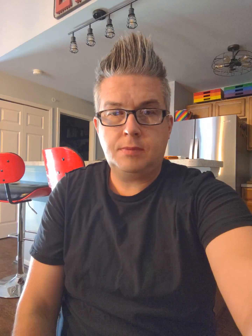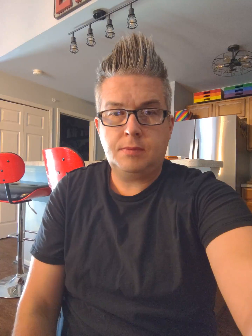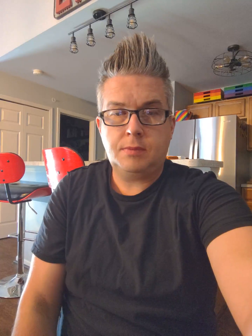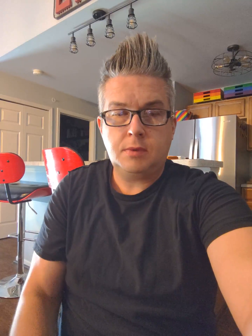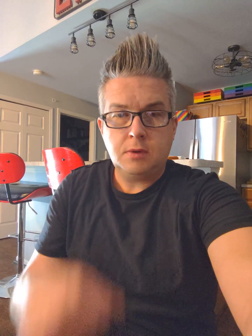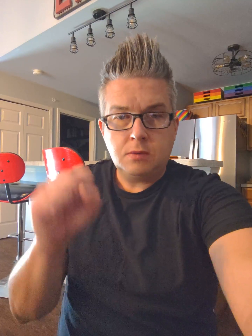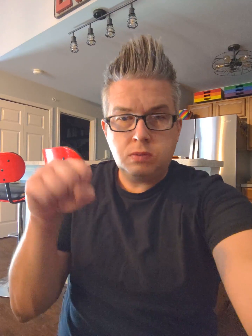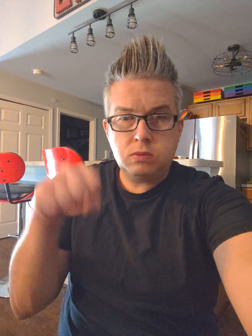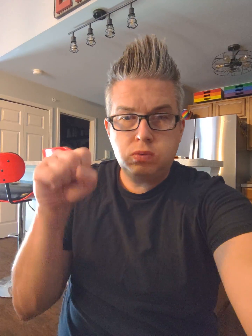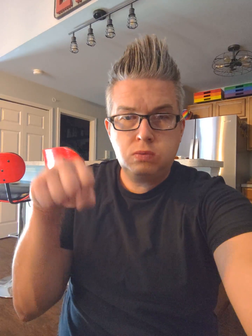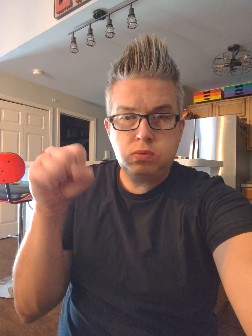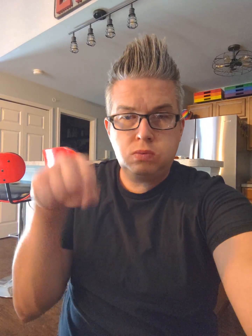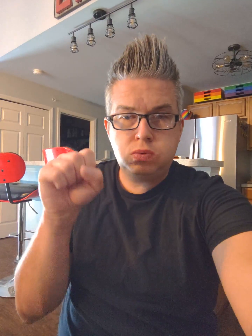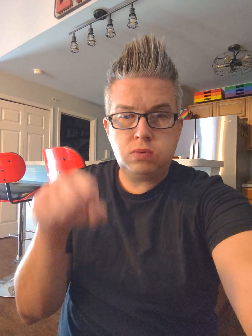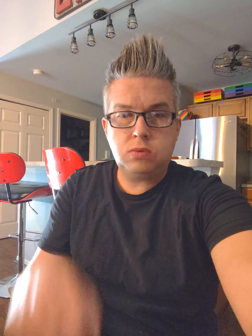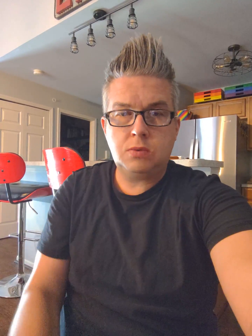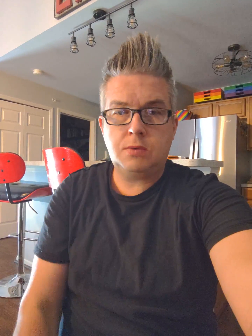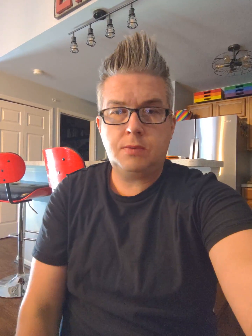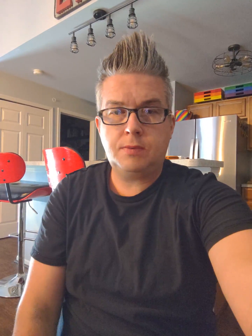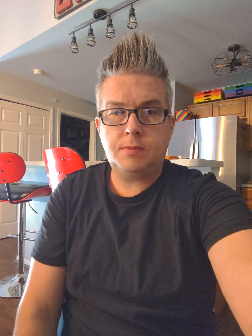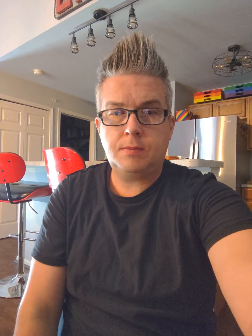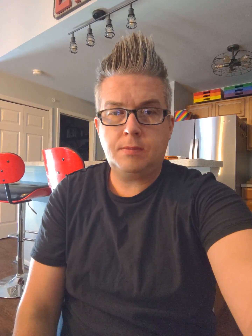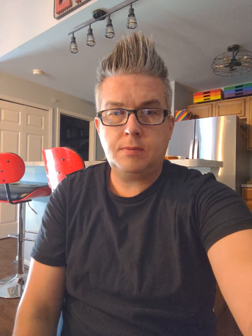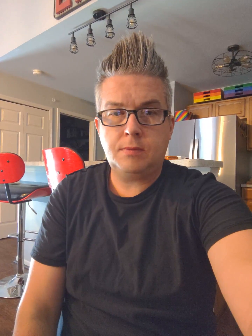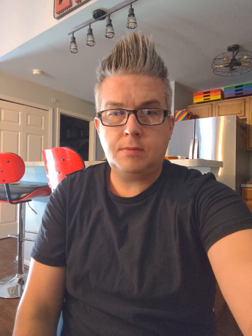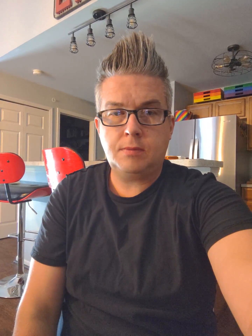motorcycle